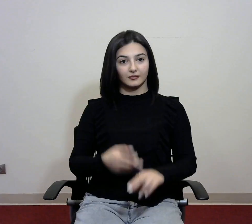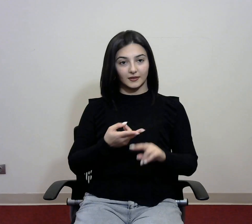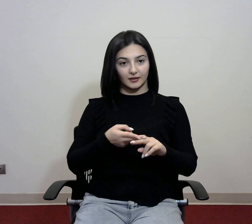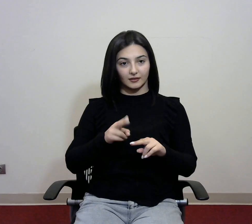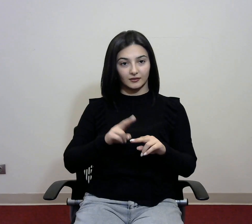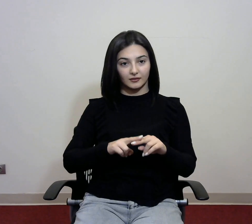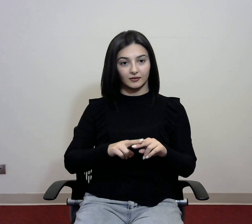bu